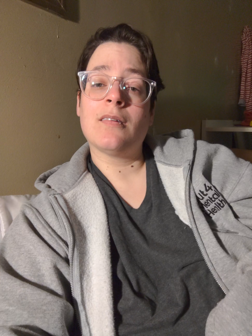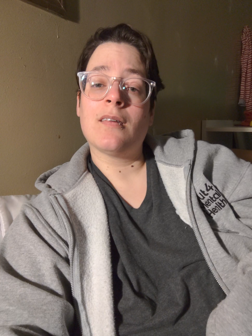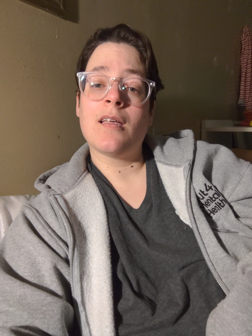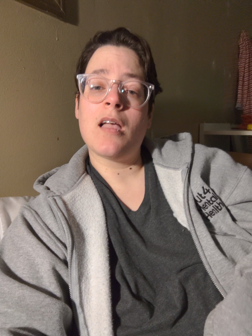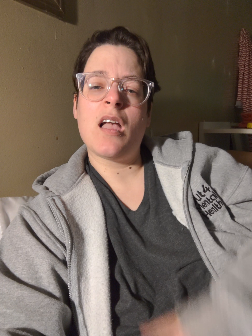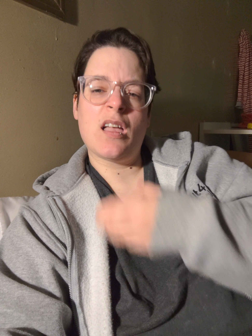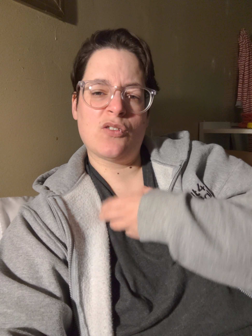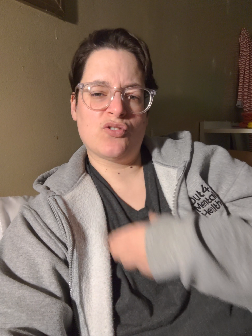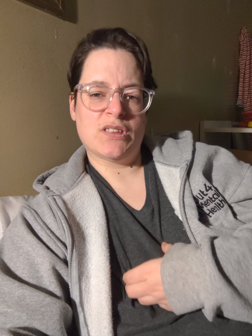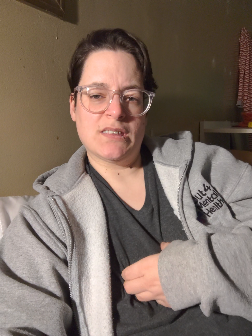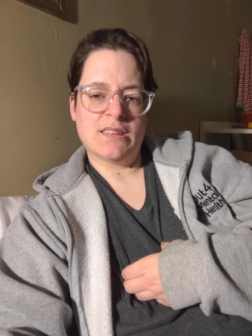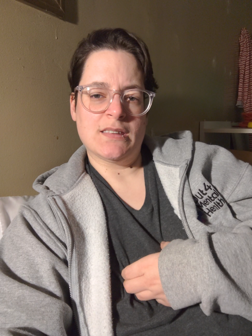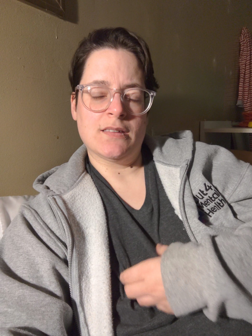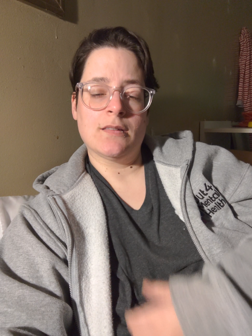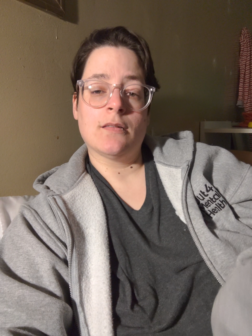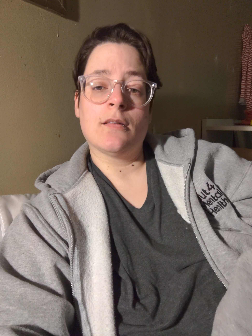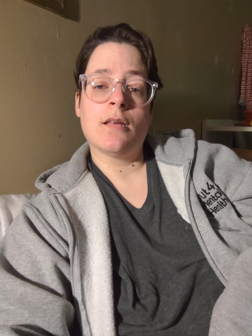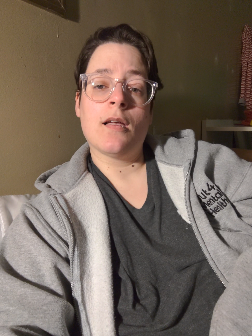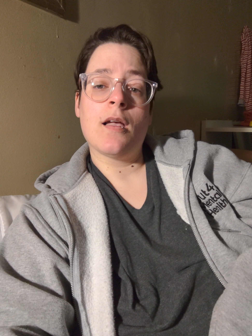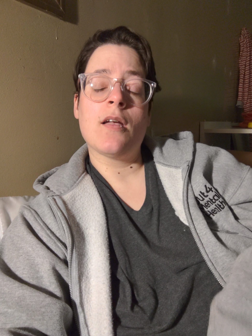hungry